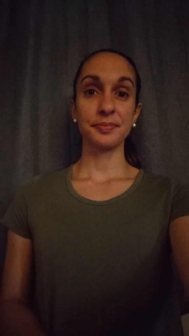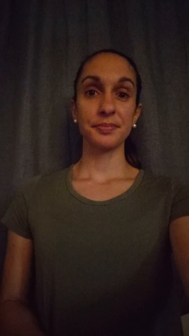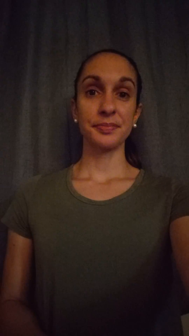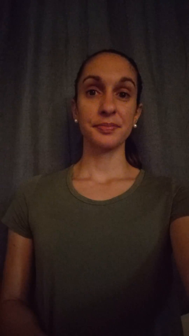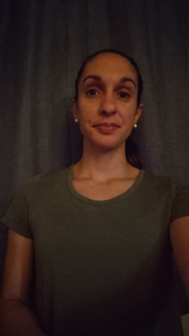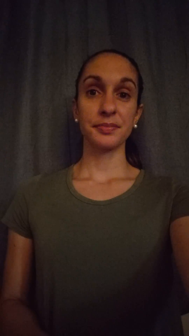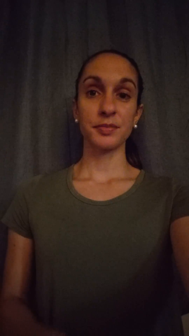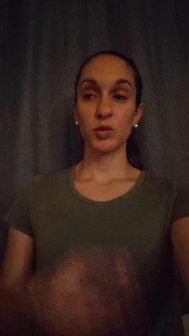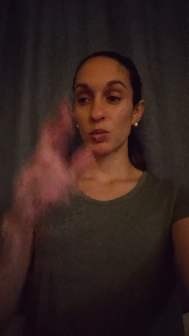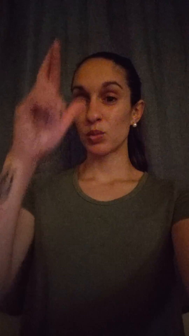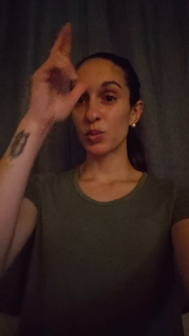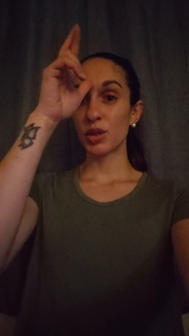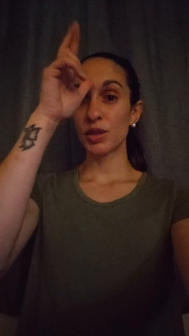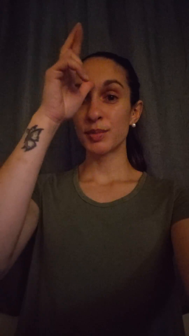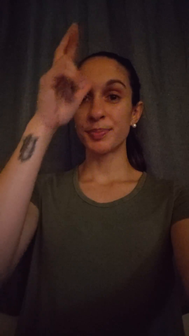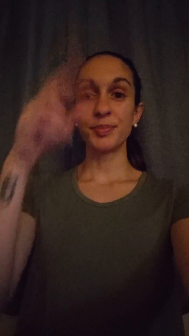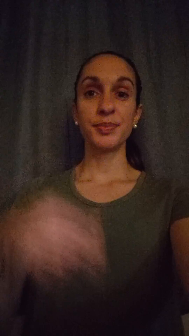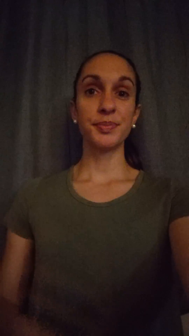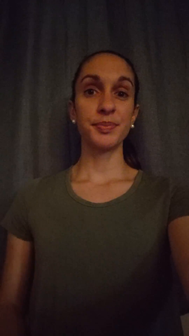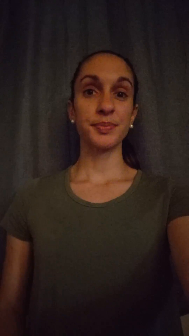rooster